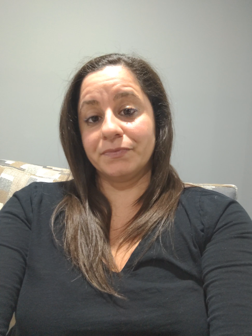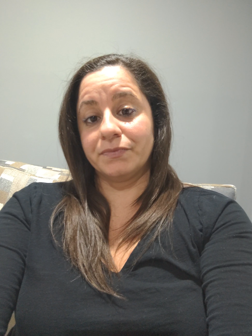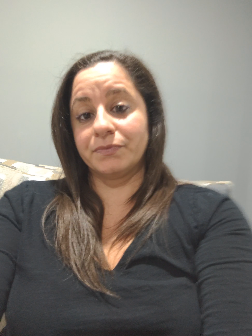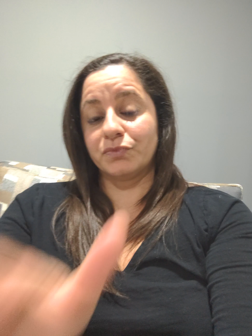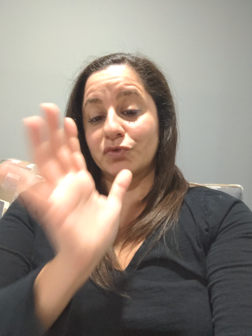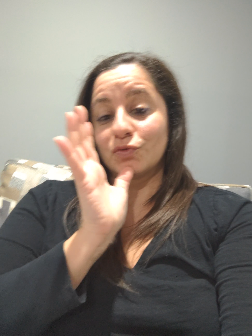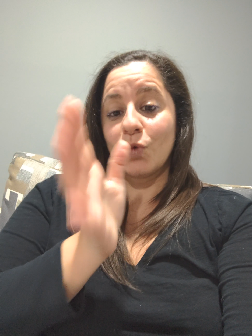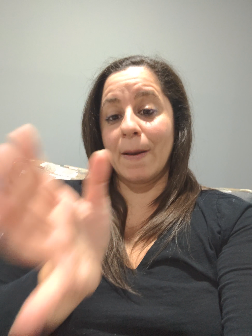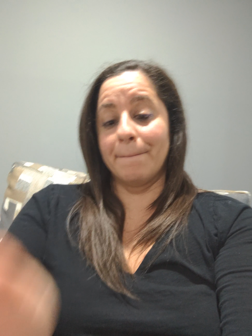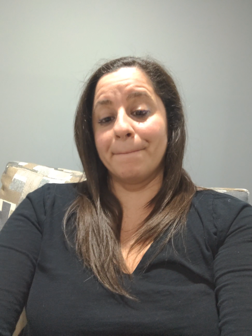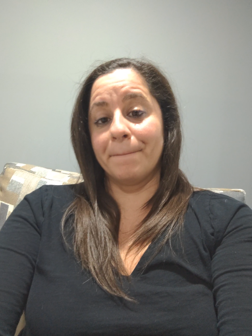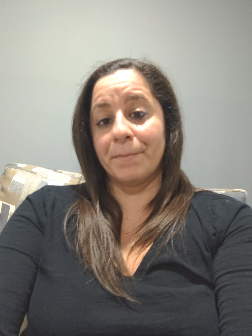grandma